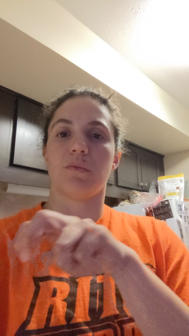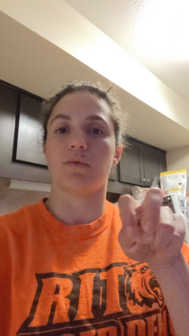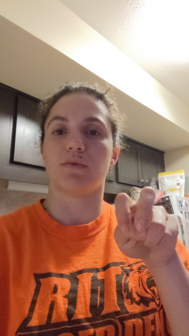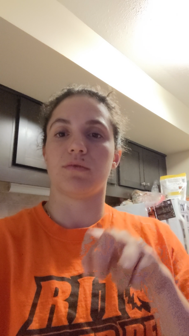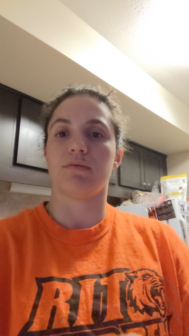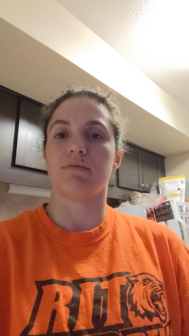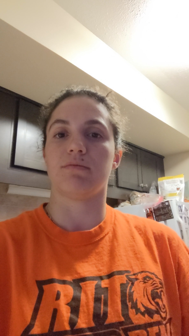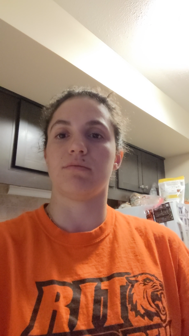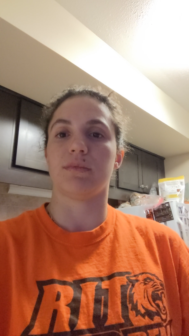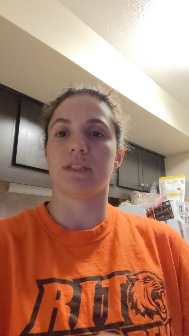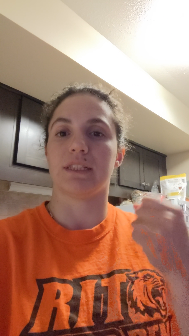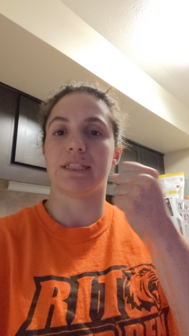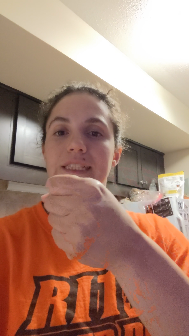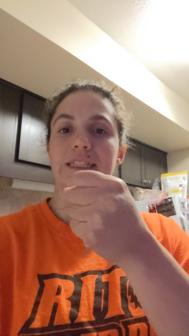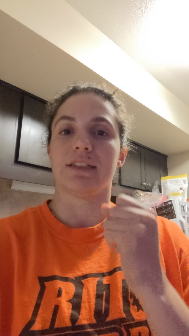hit